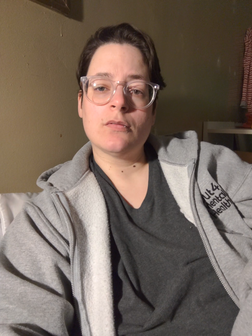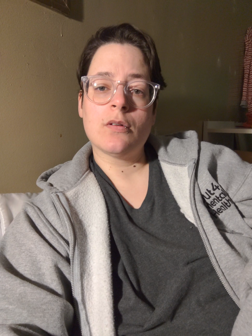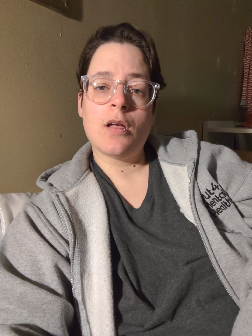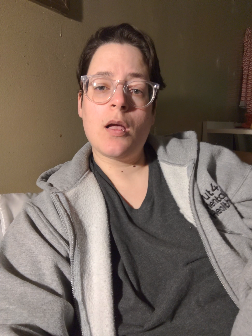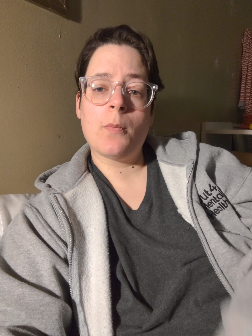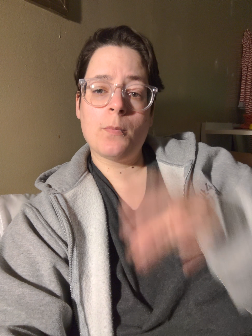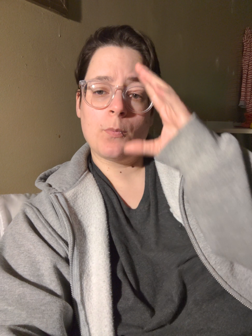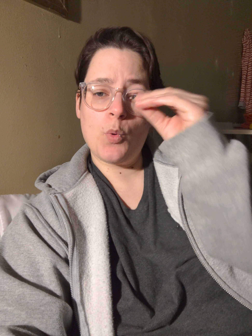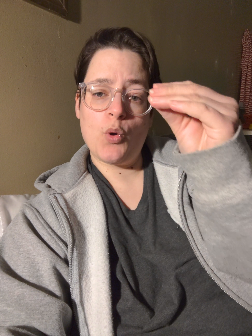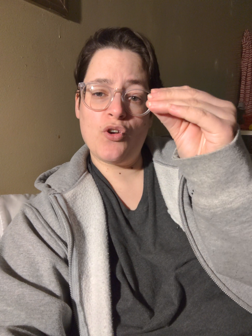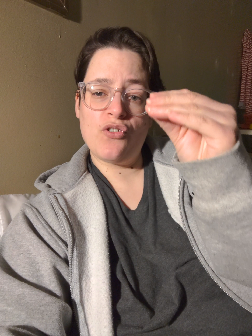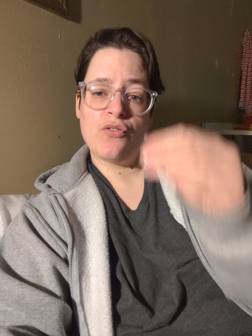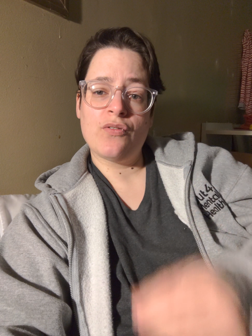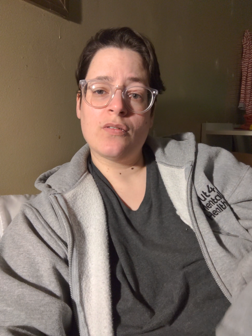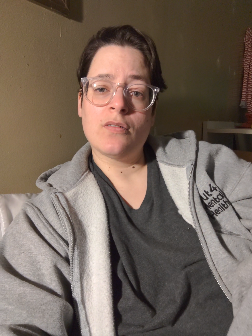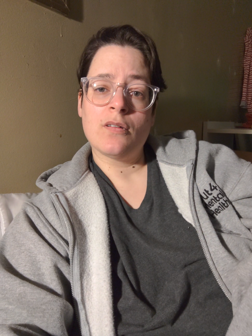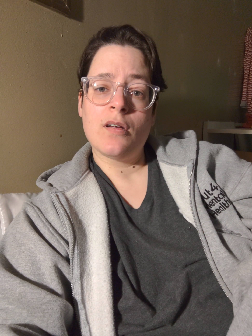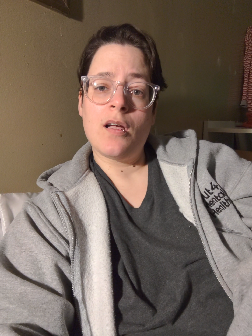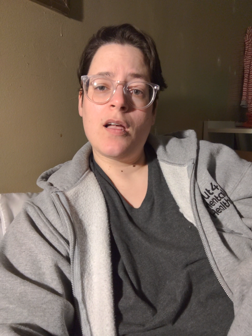boy